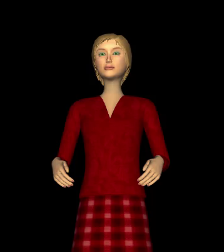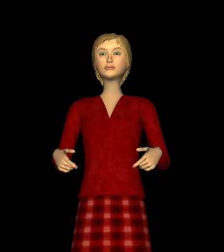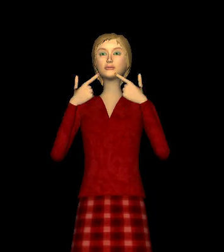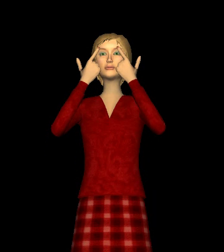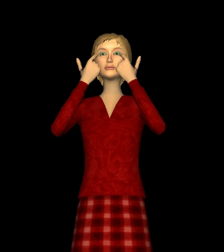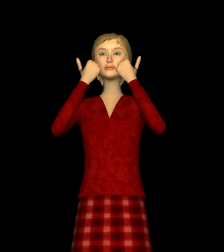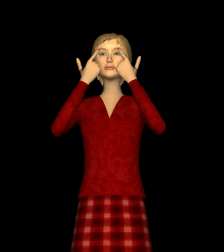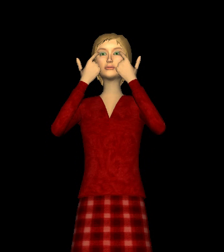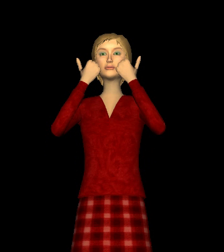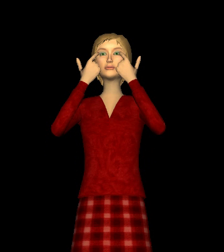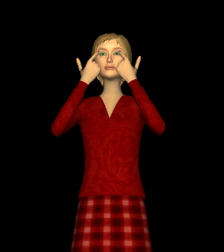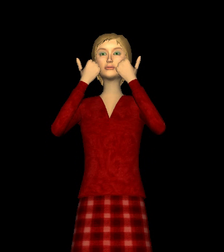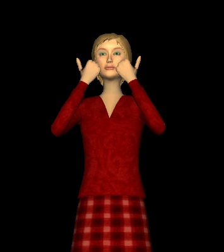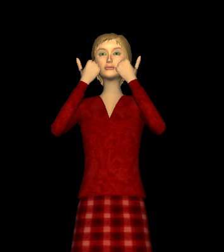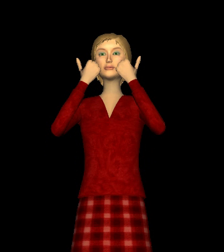يبكي